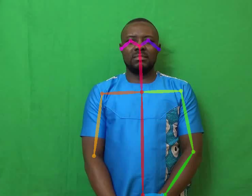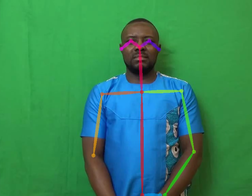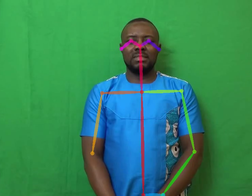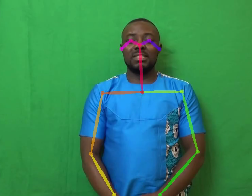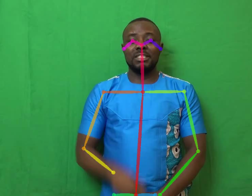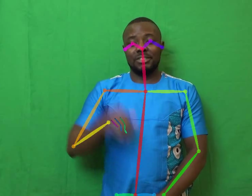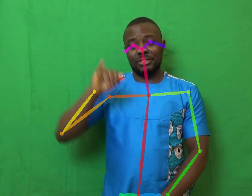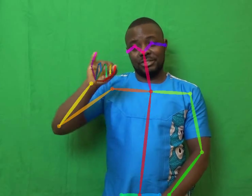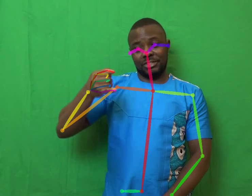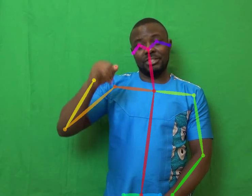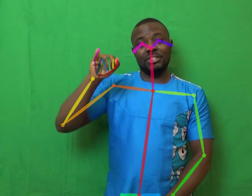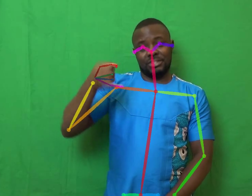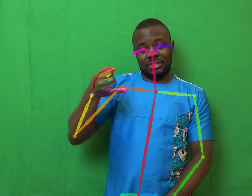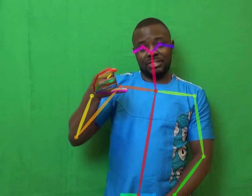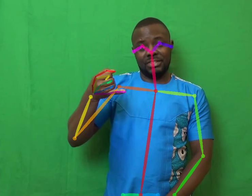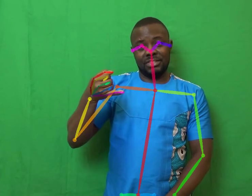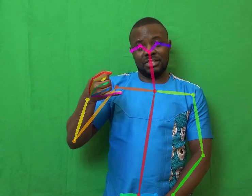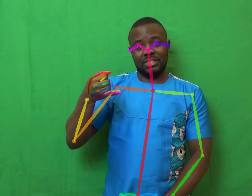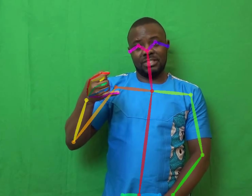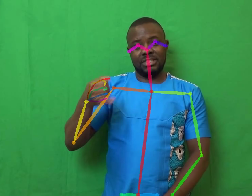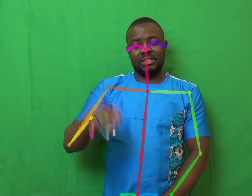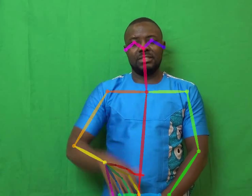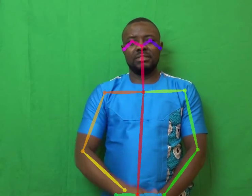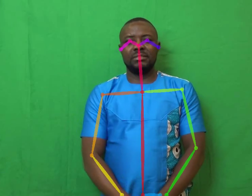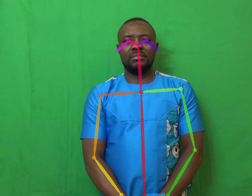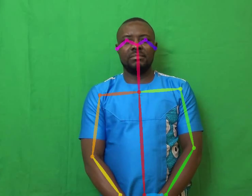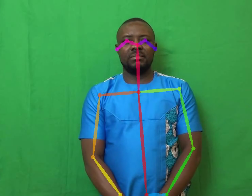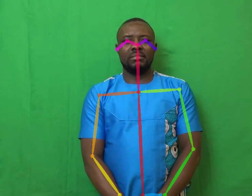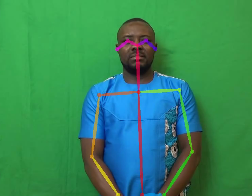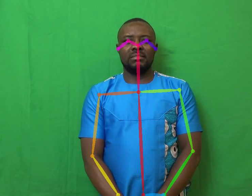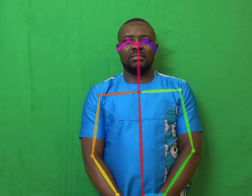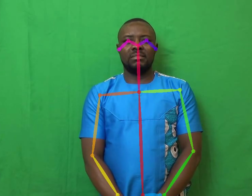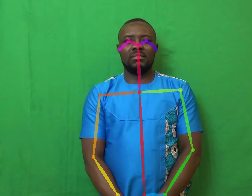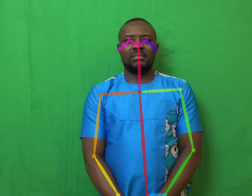John Jerry Rawlings